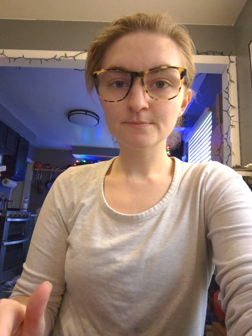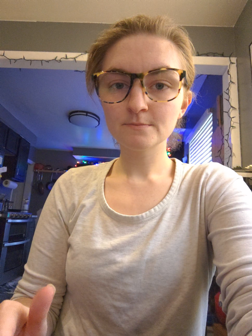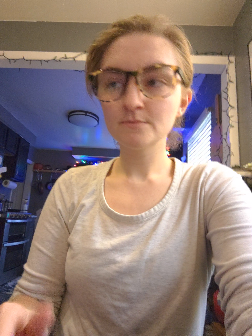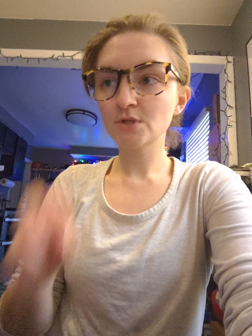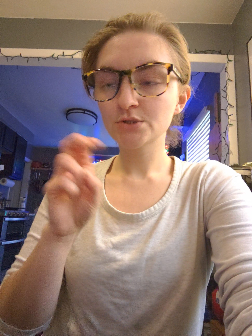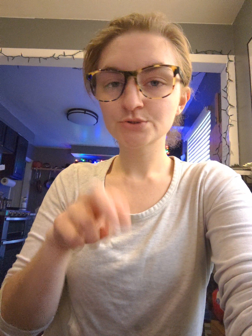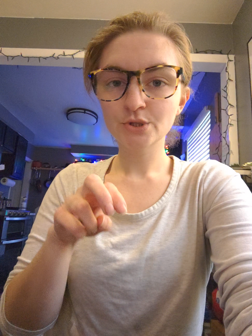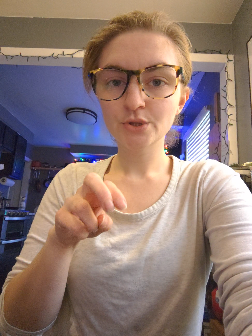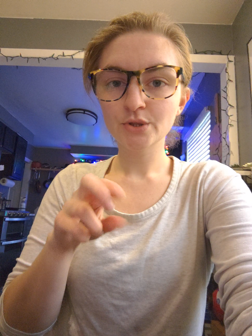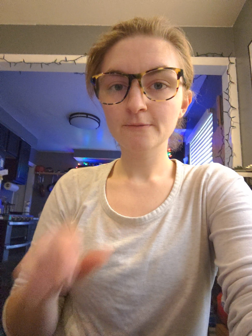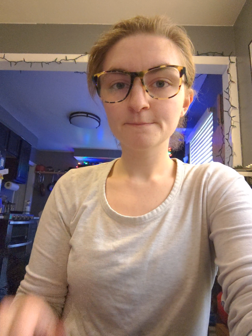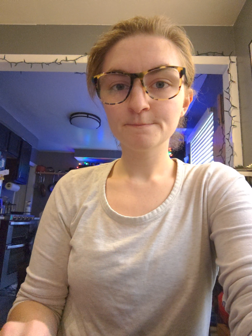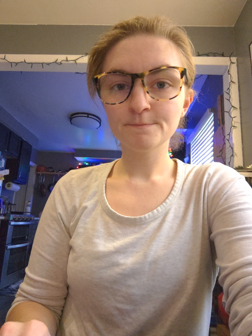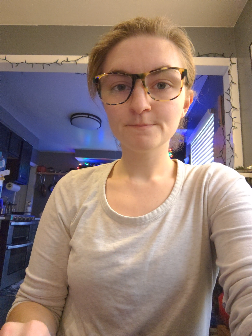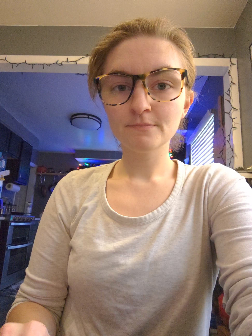chair